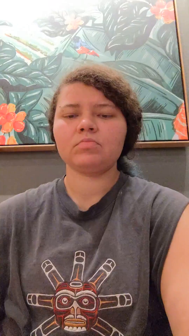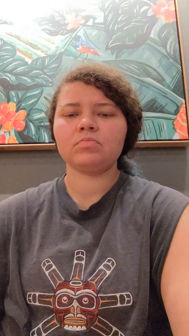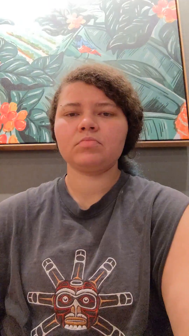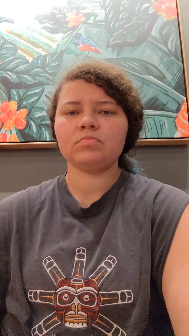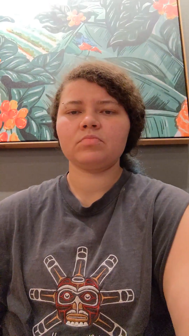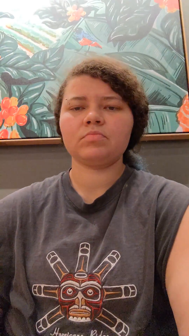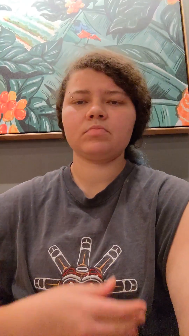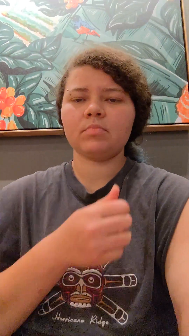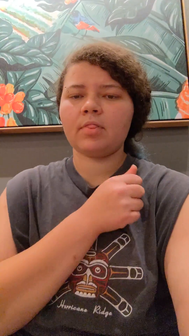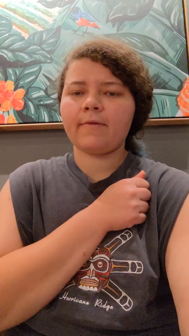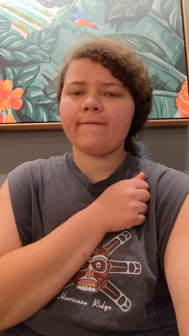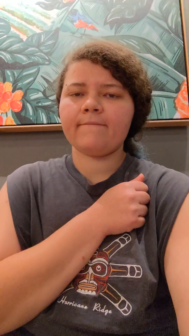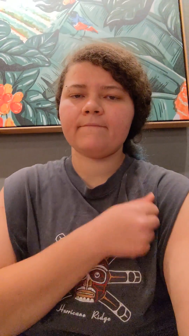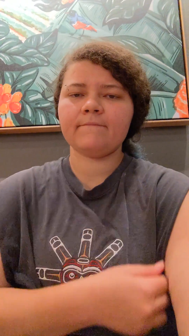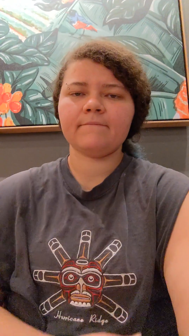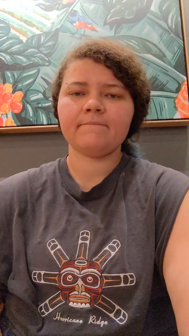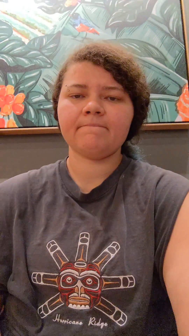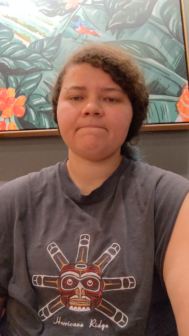love